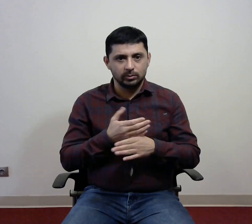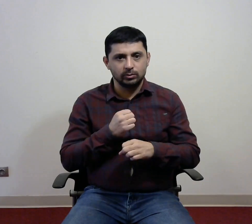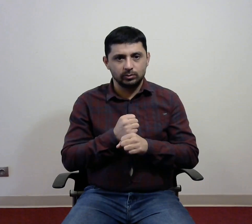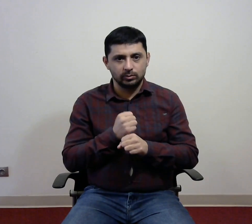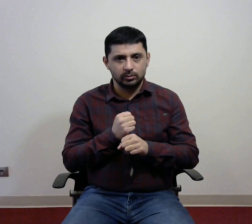etmək